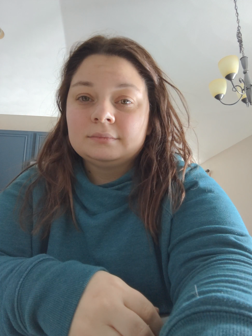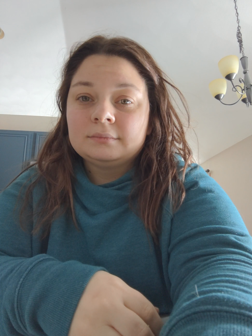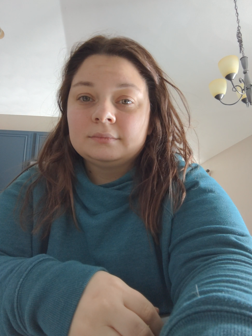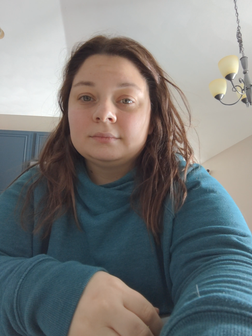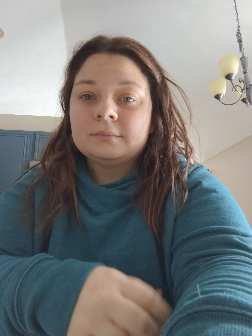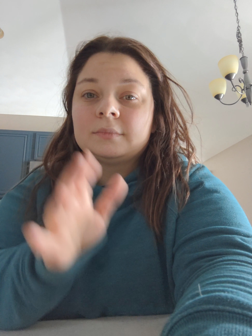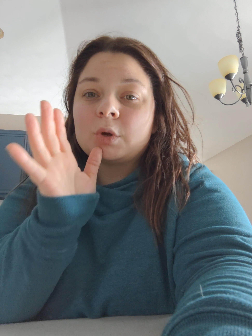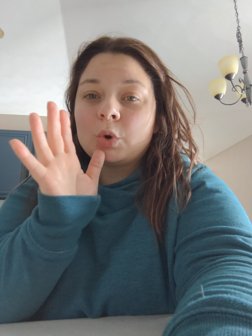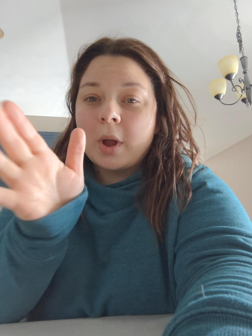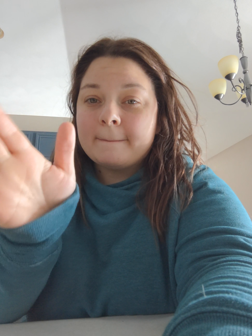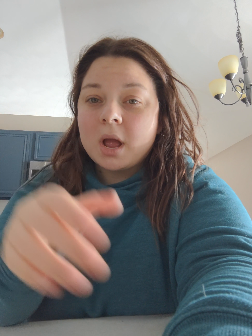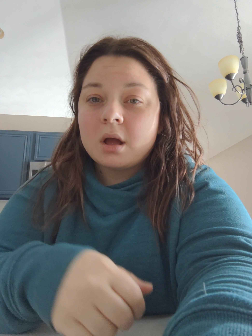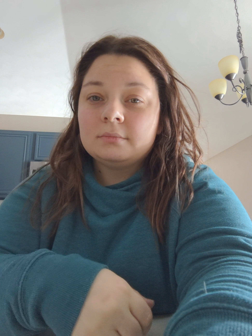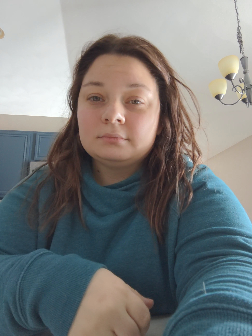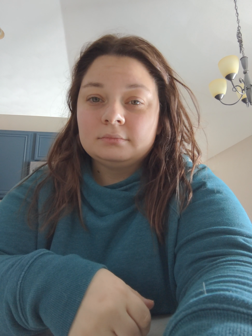grandma